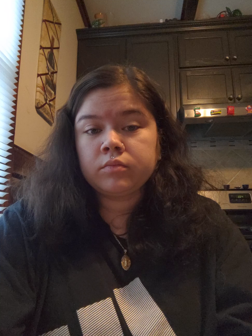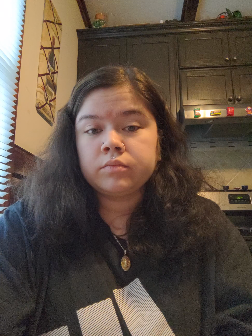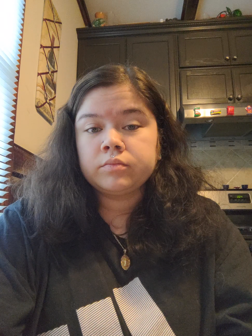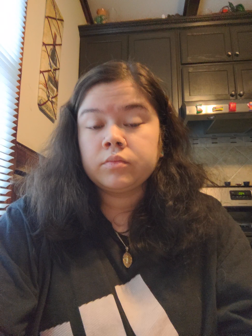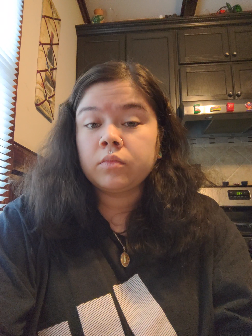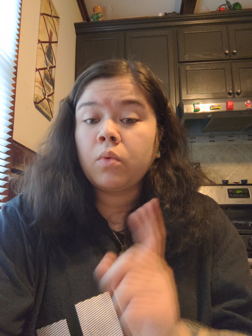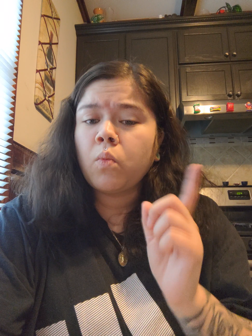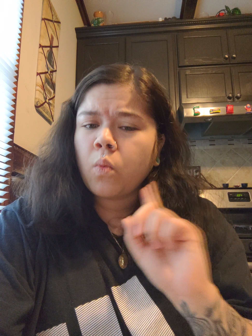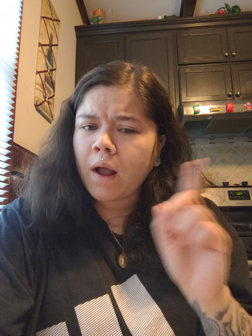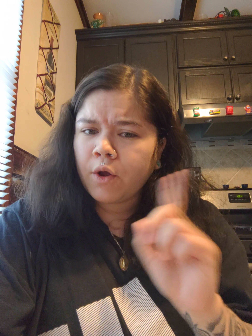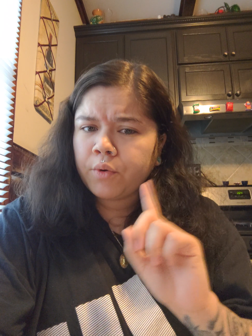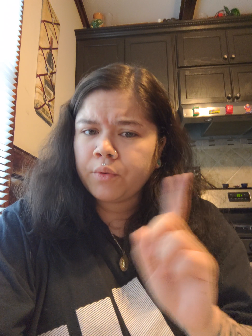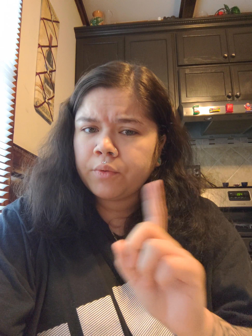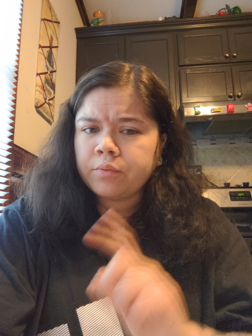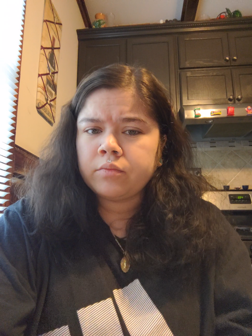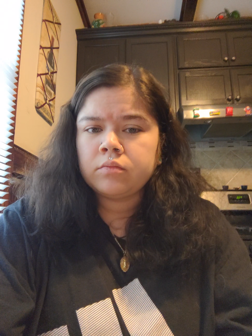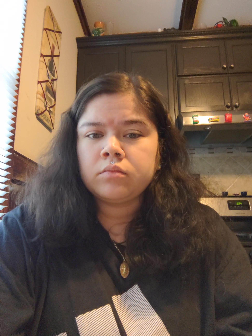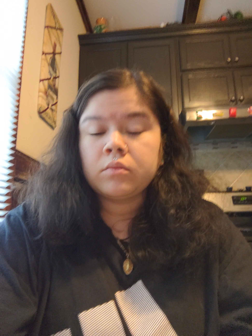where